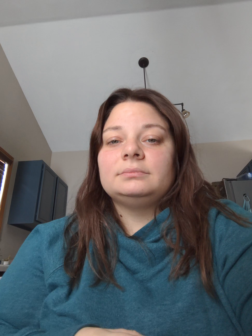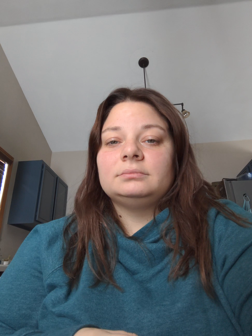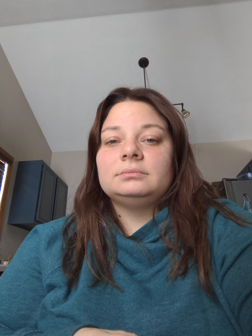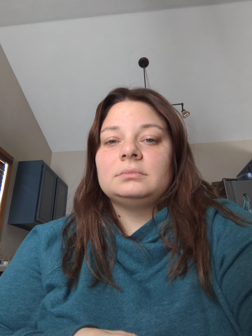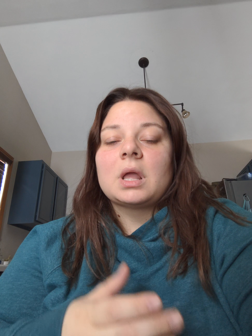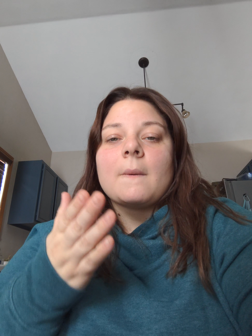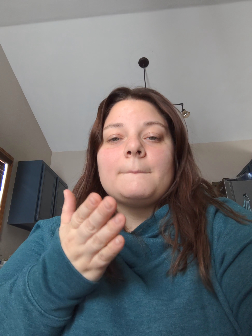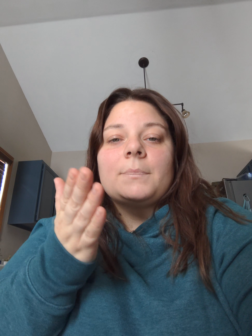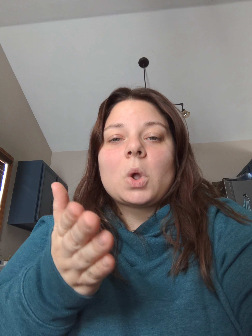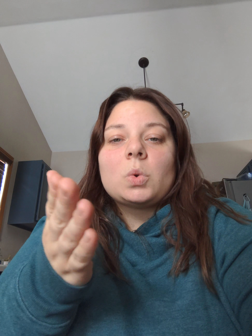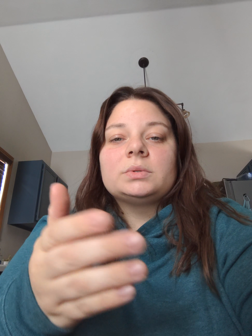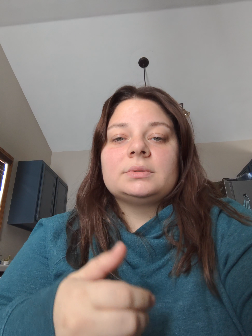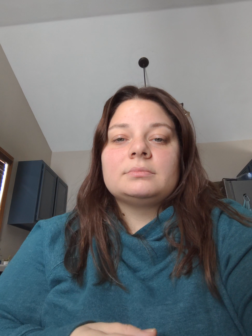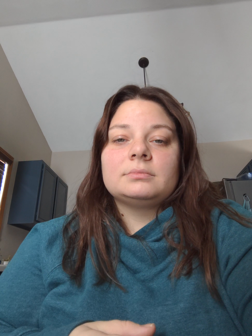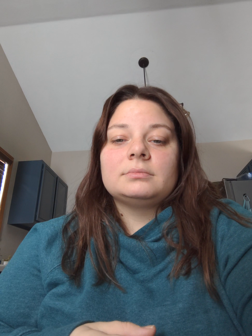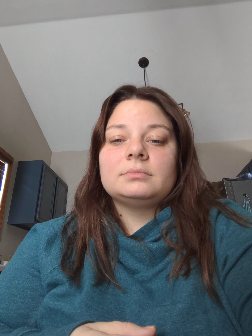boat